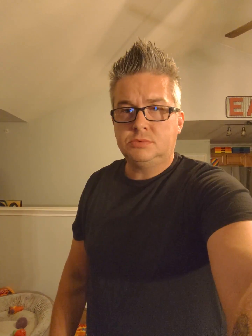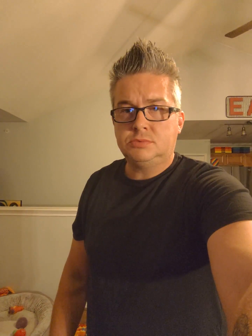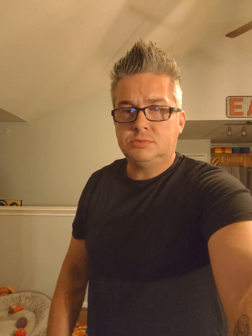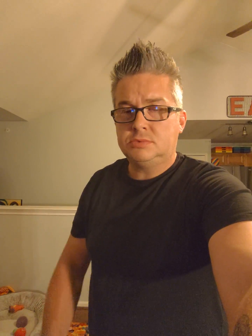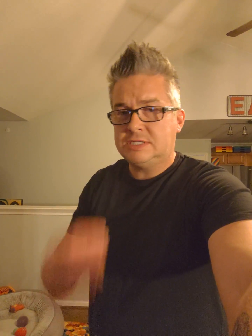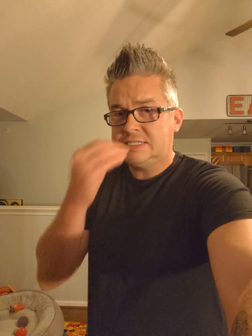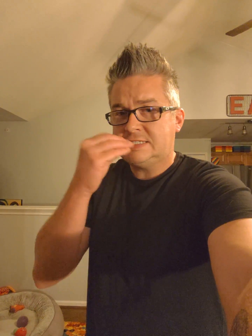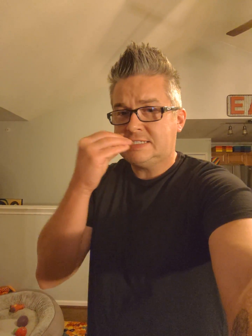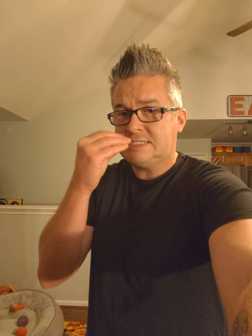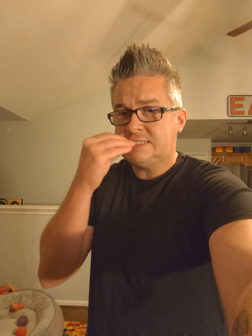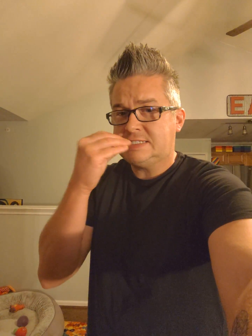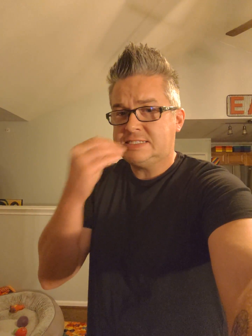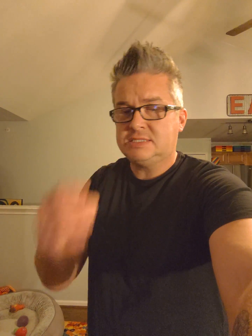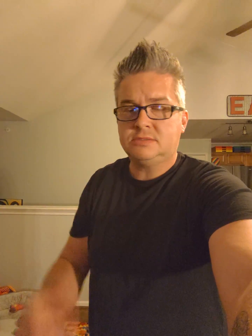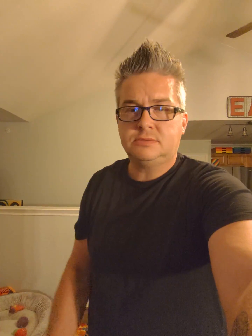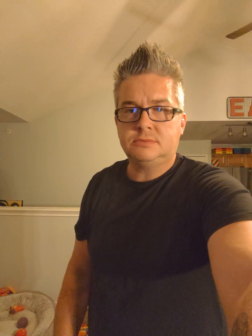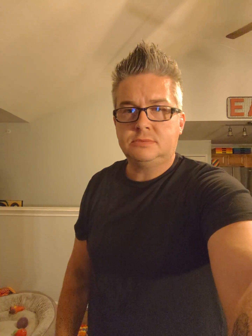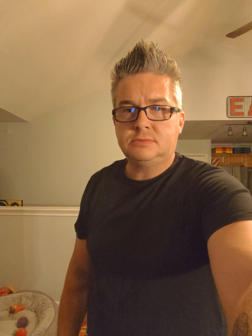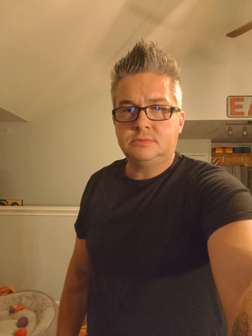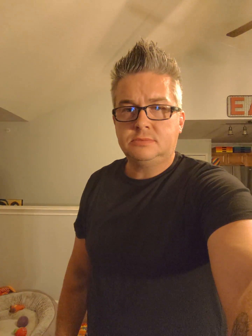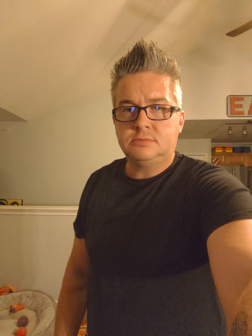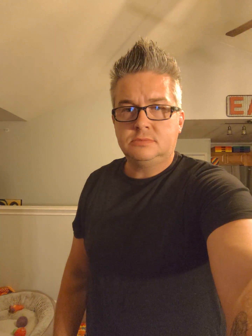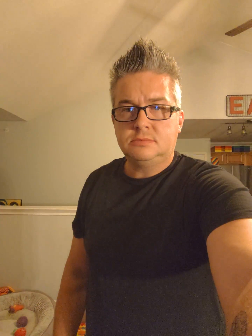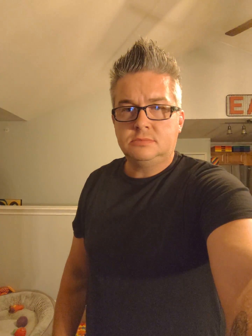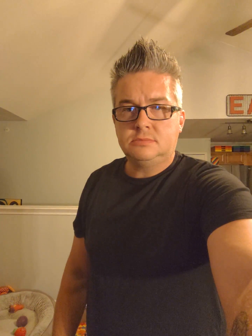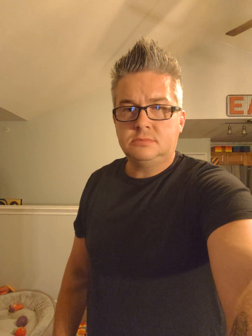eat